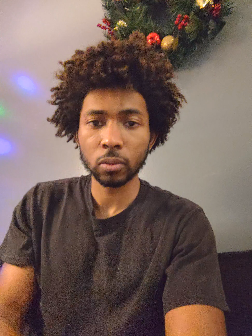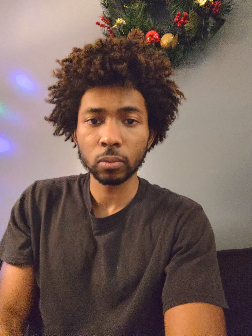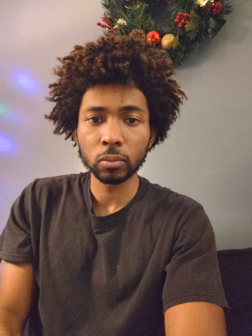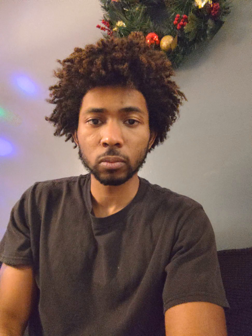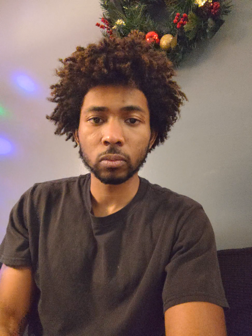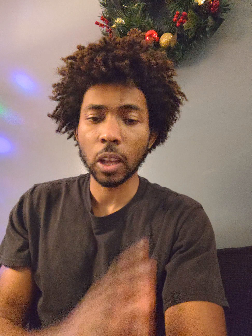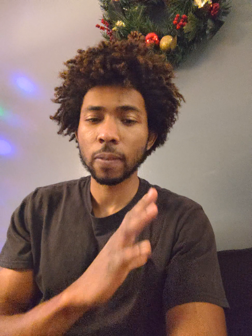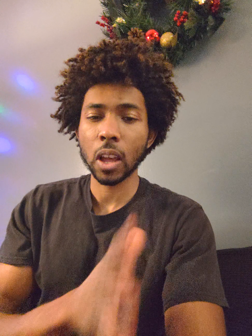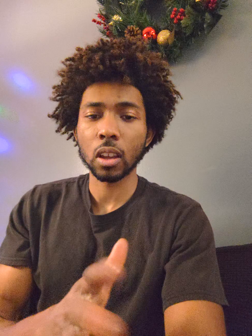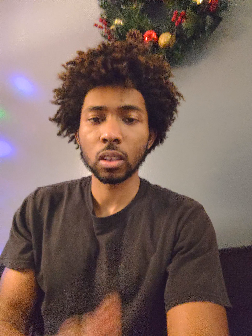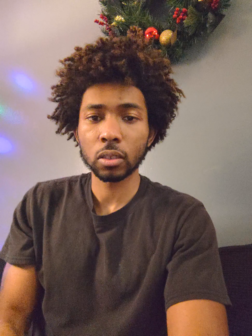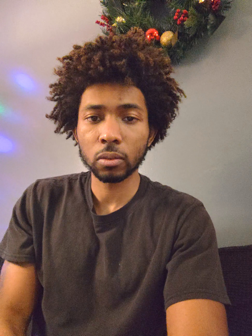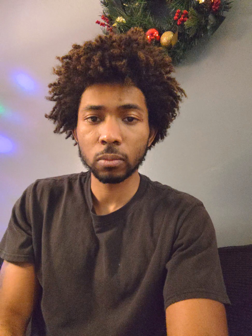fine